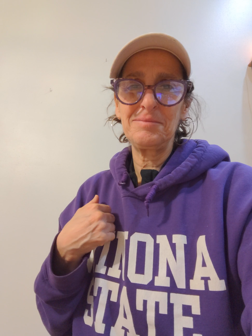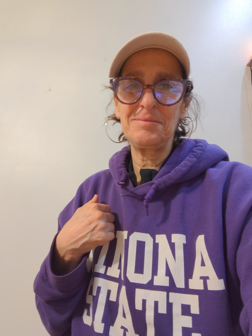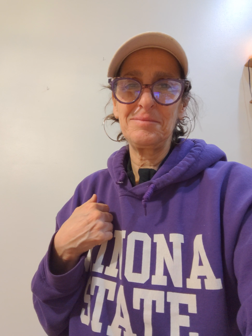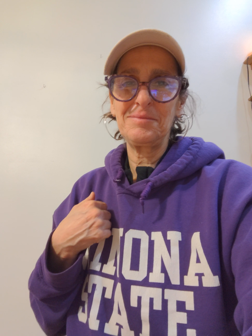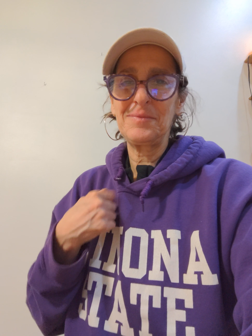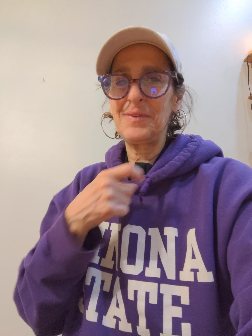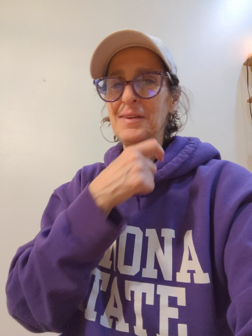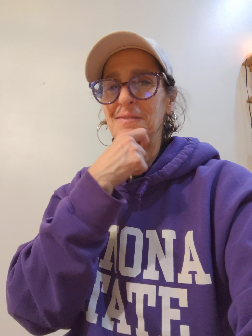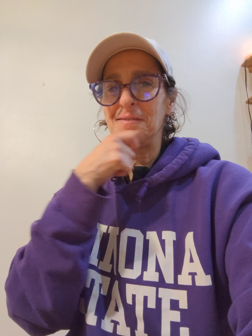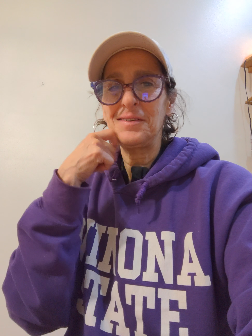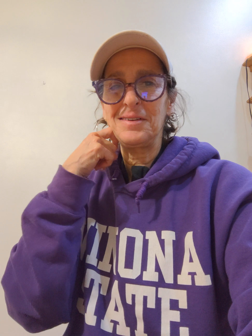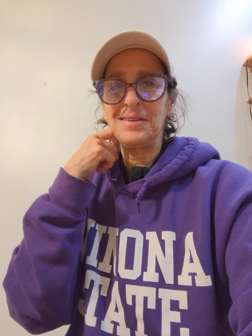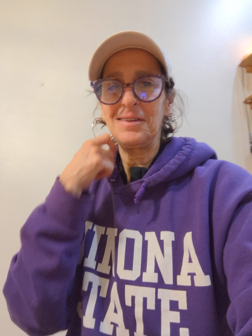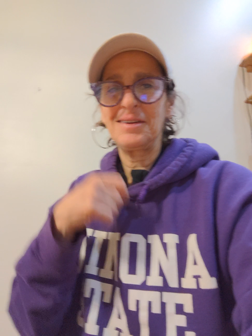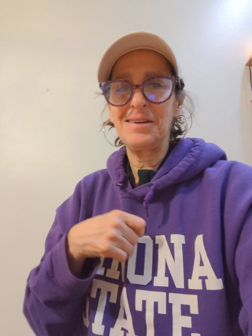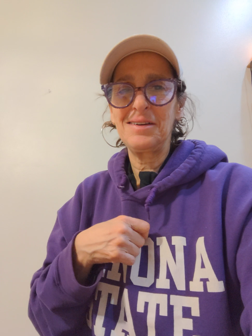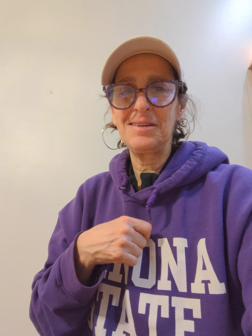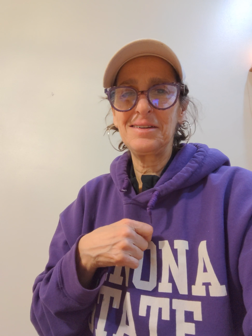dry